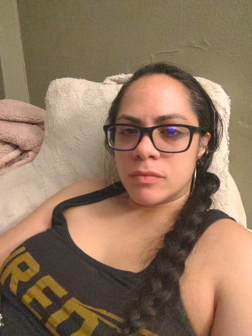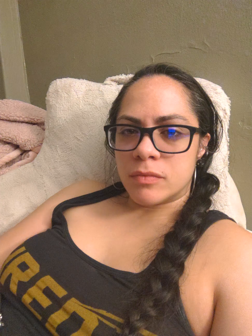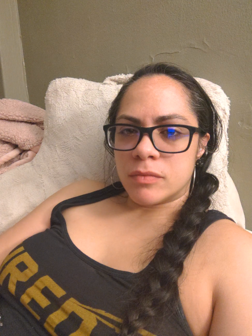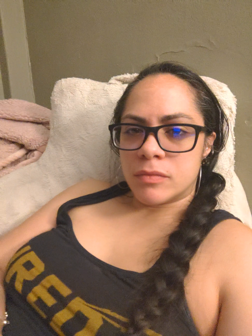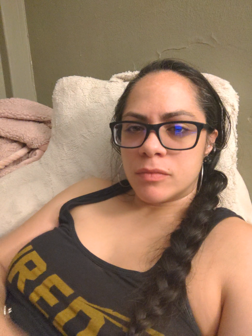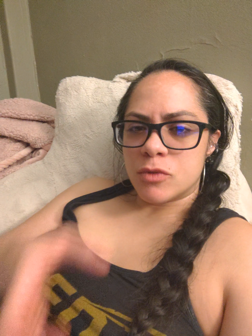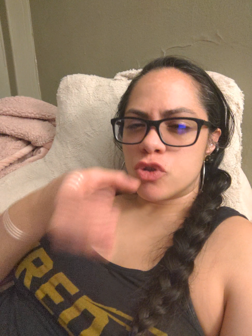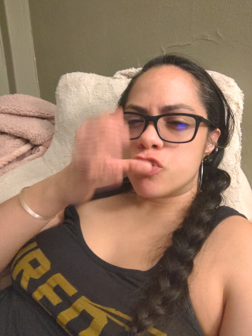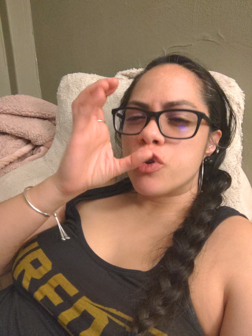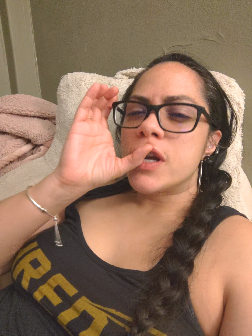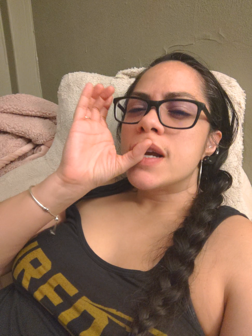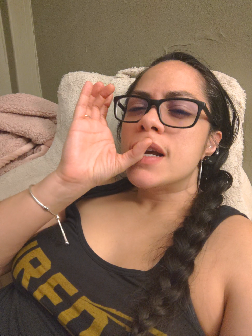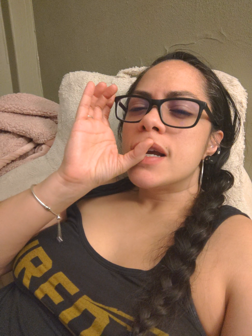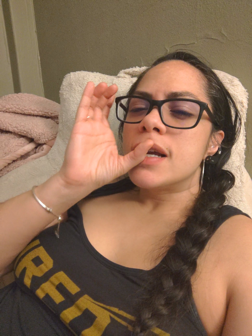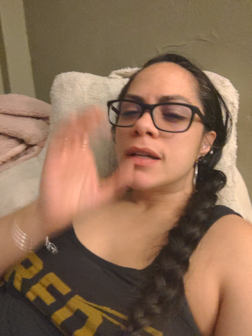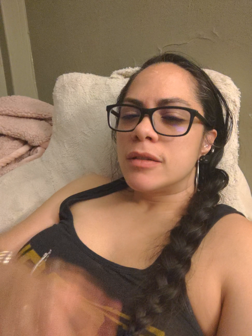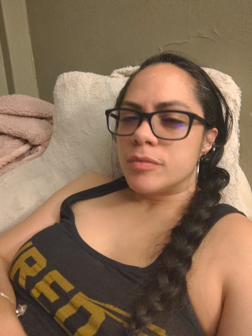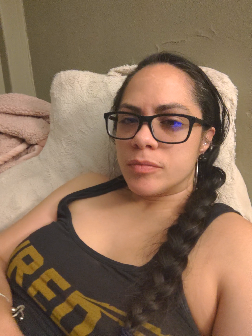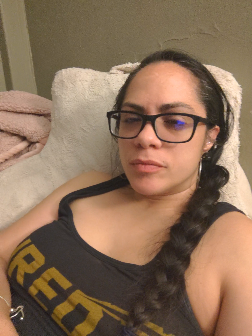drink